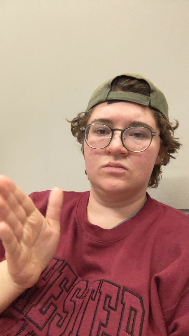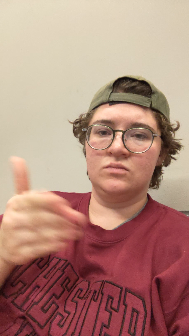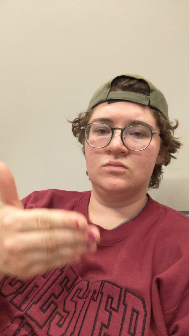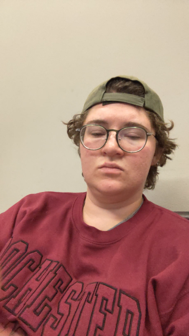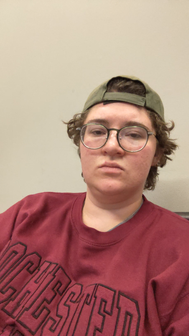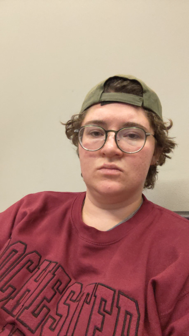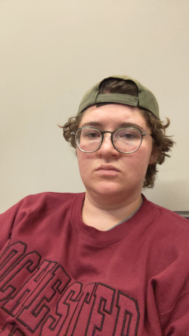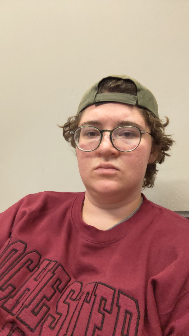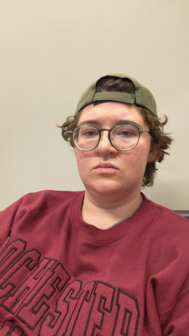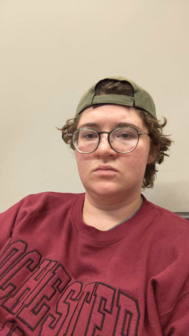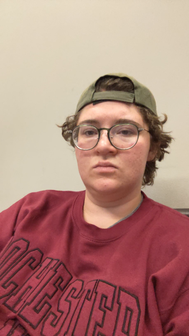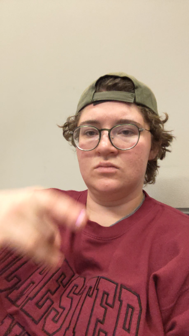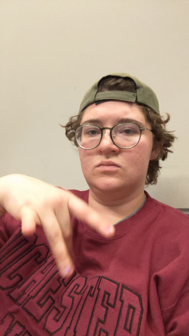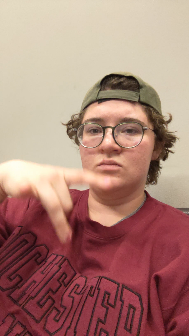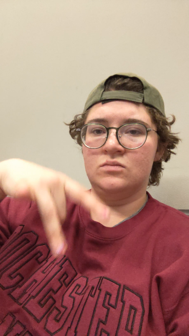pumpkin